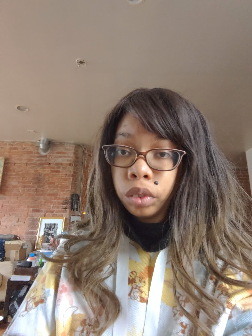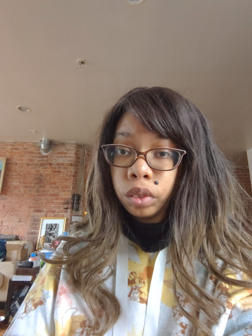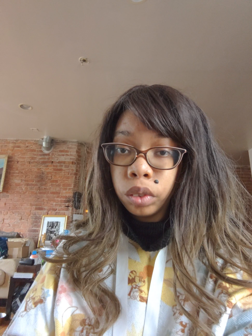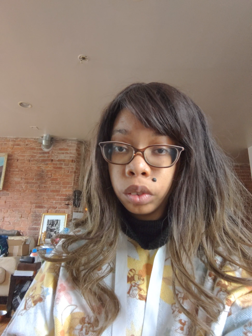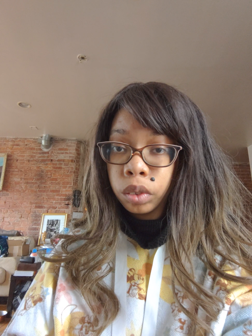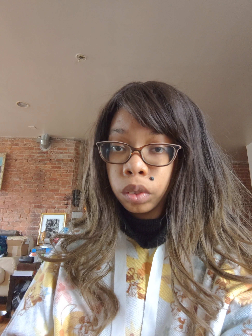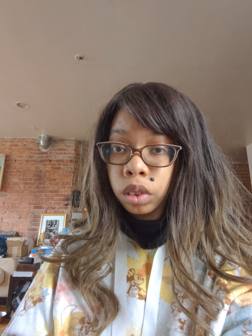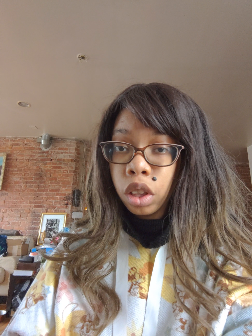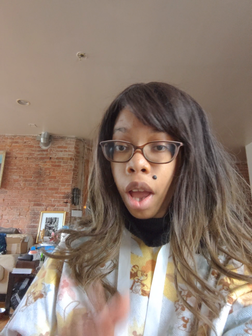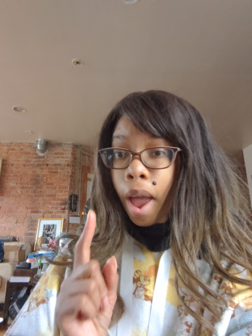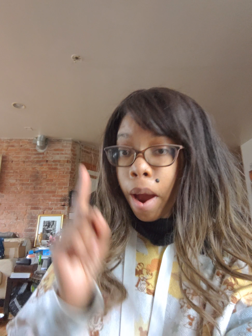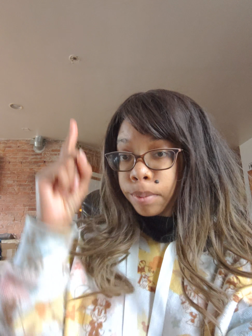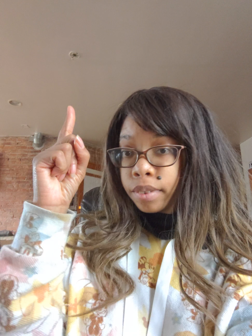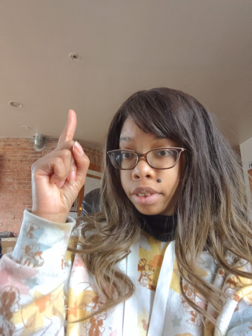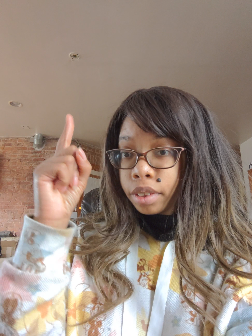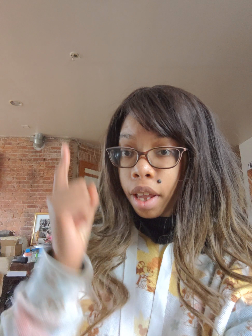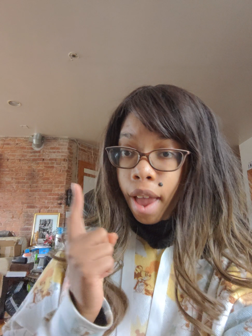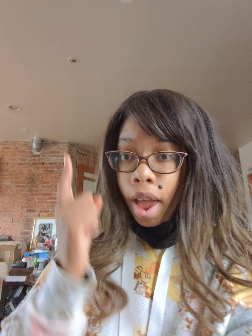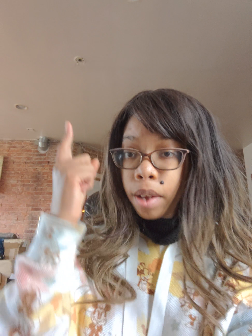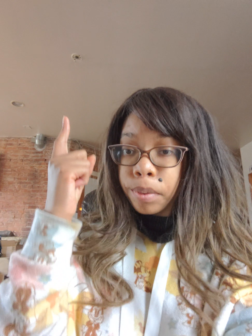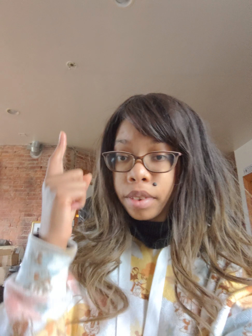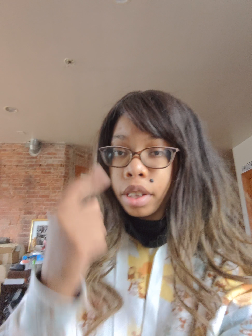up